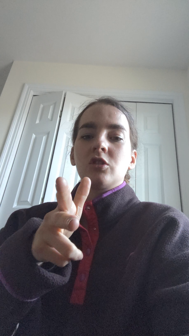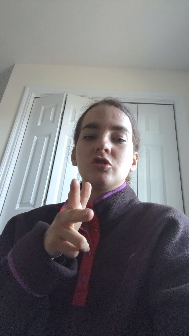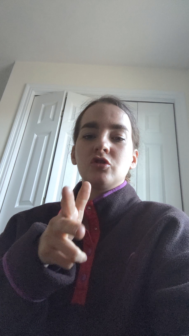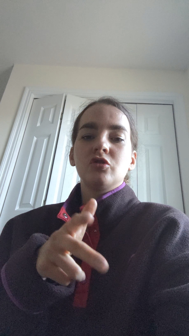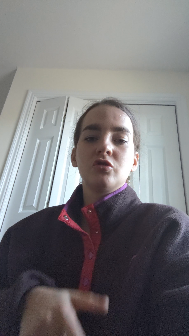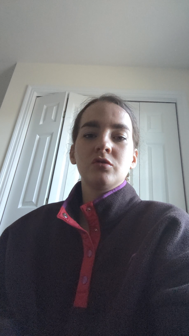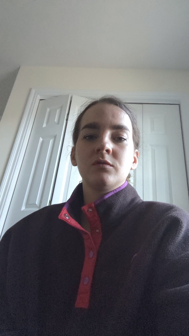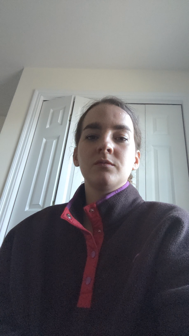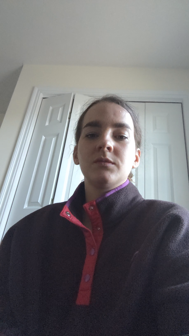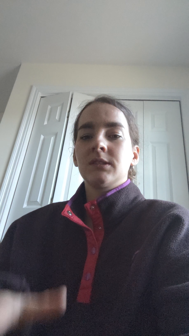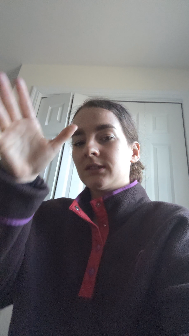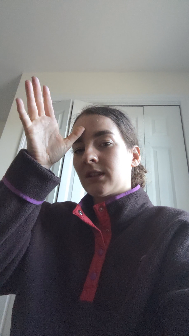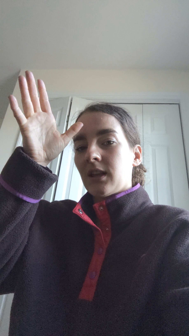daddy